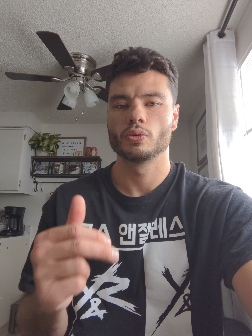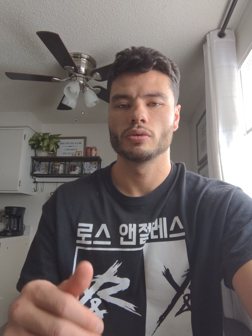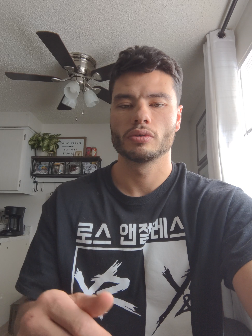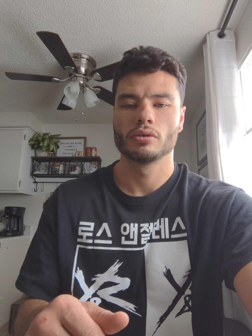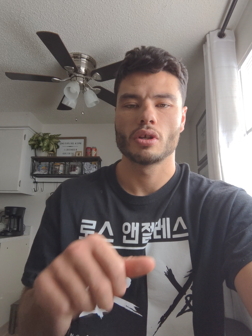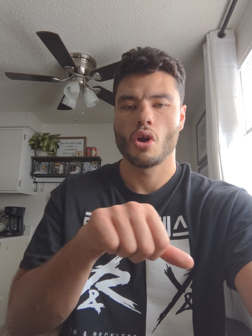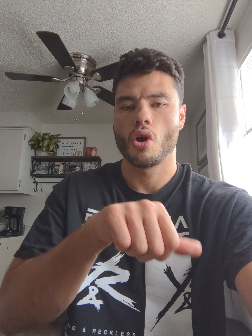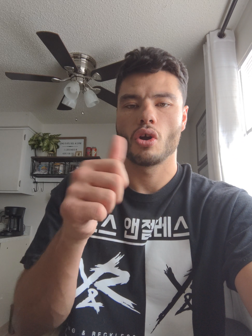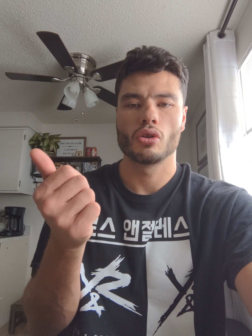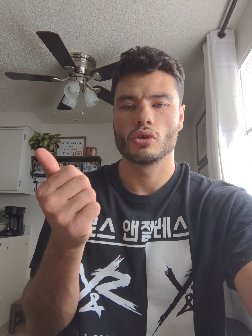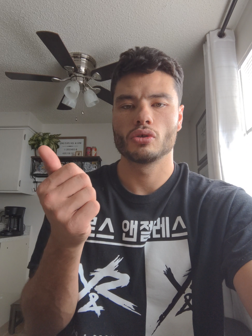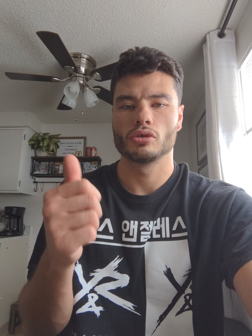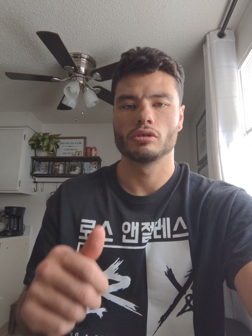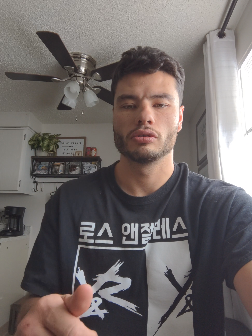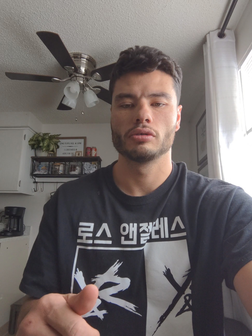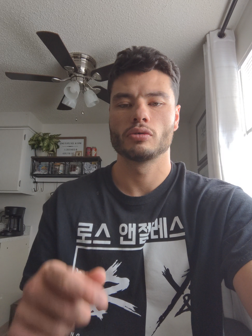another